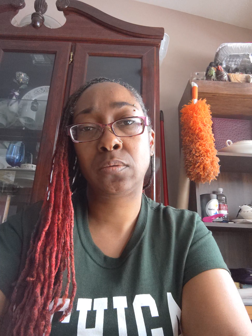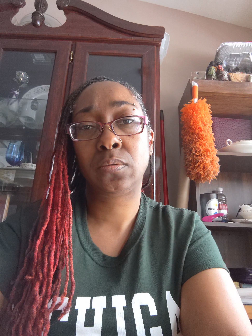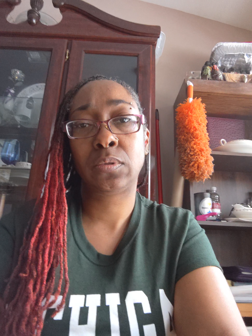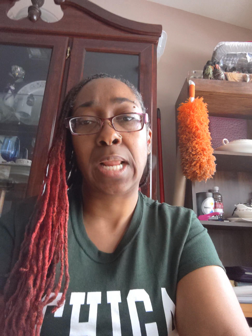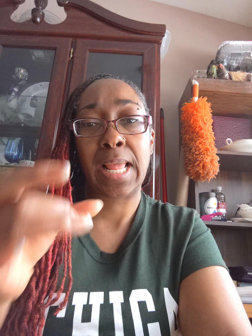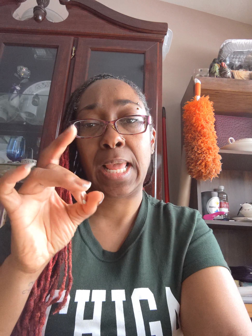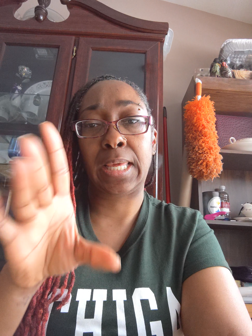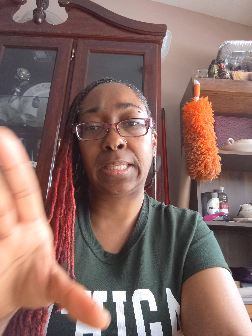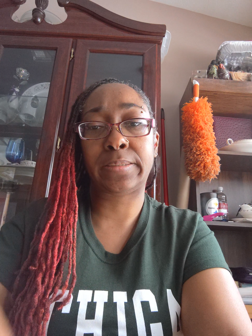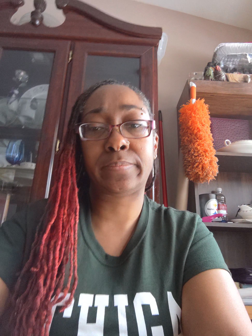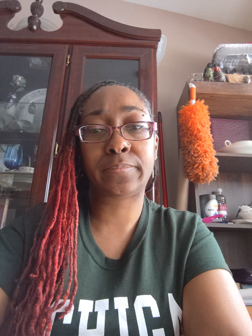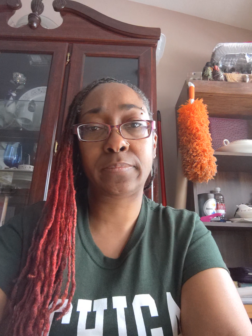hate